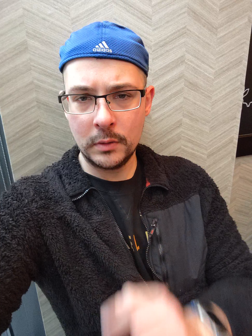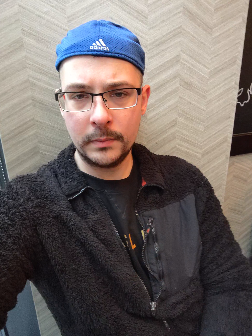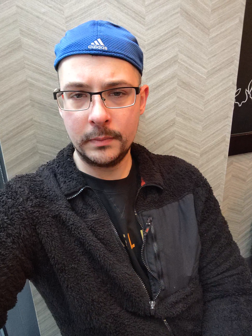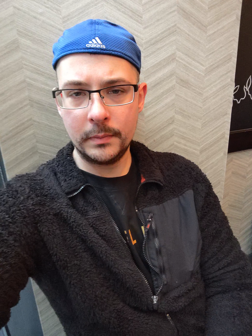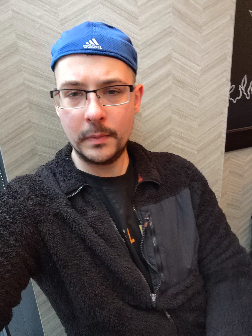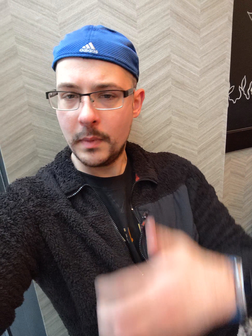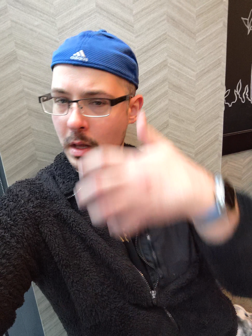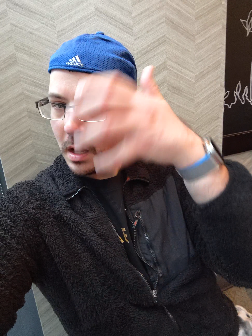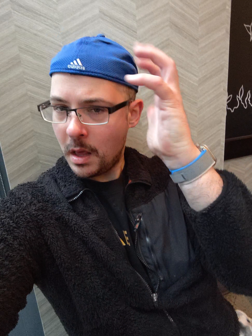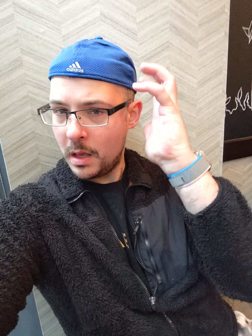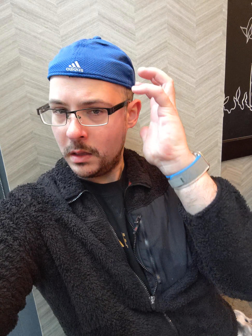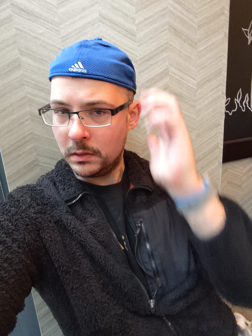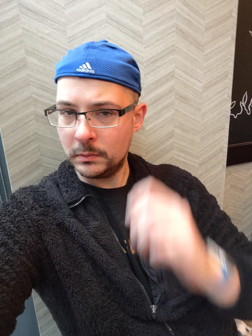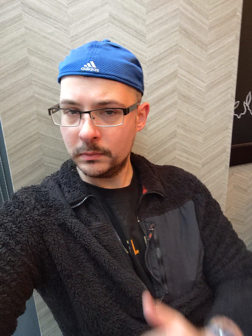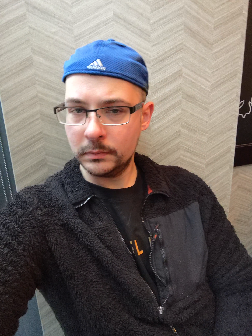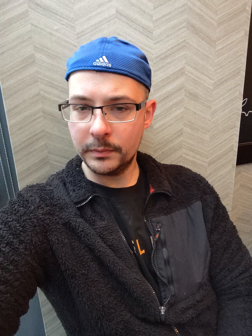lion